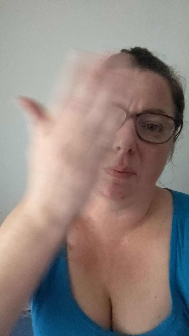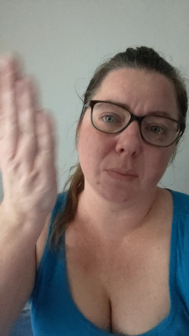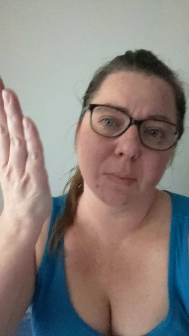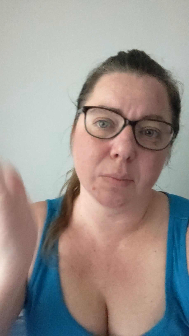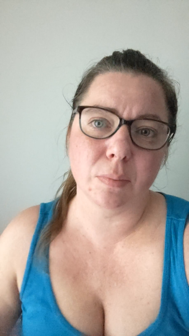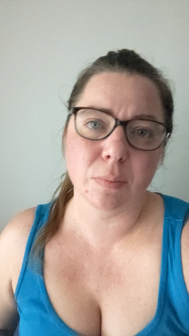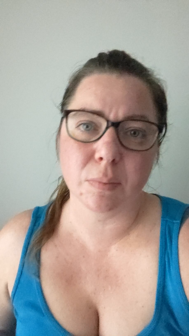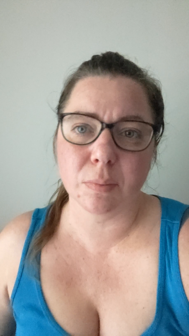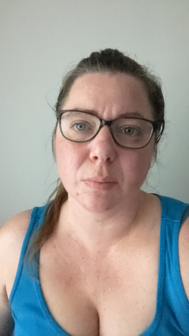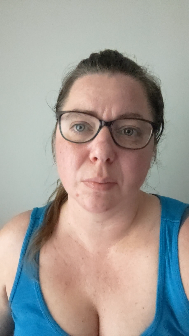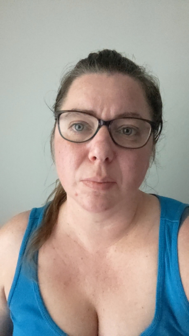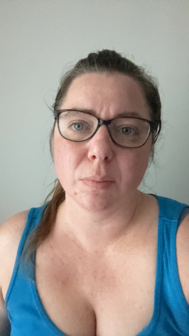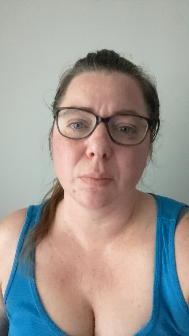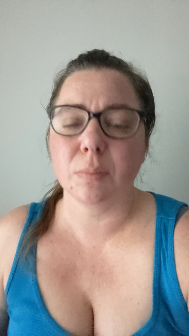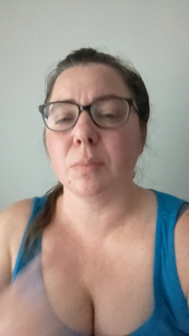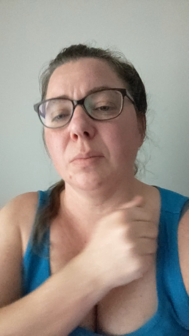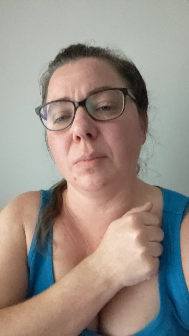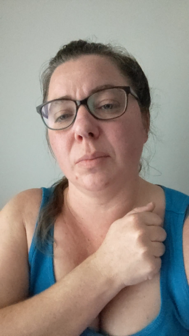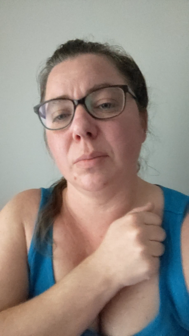love